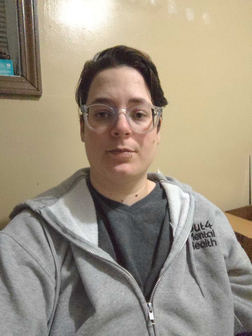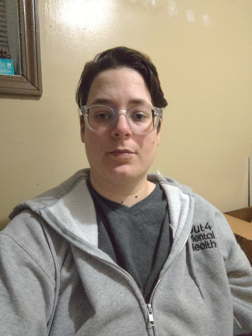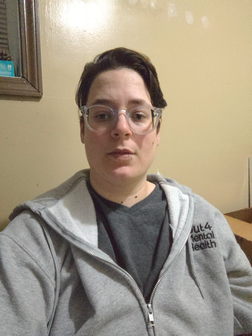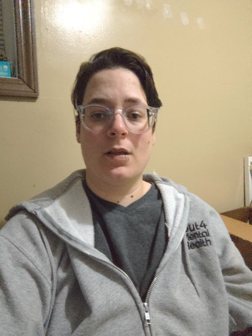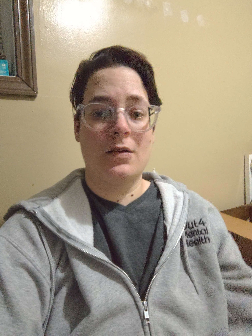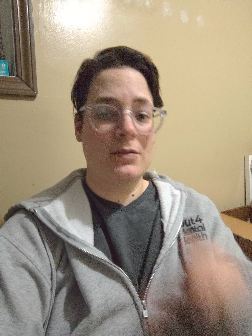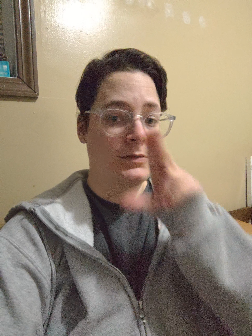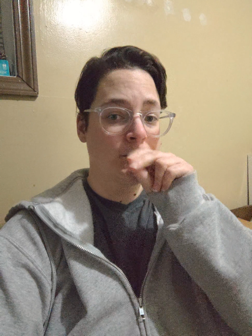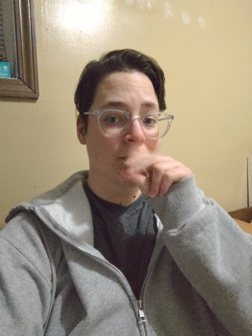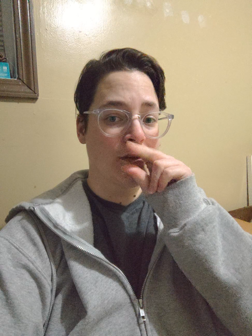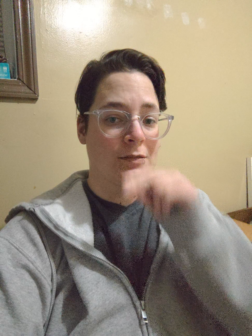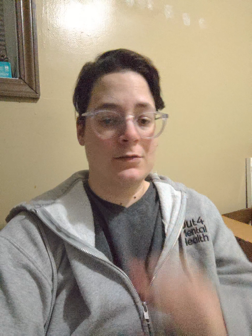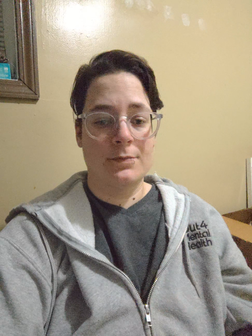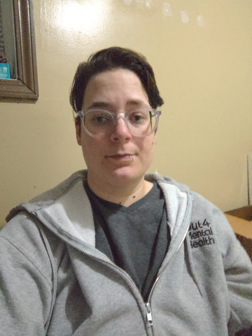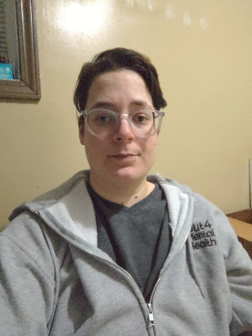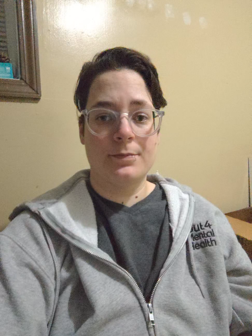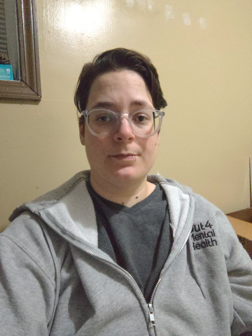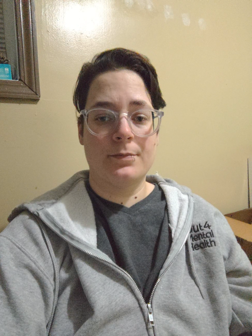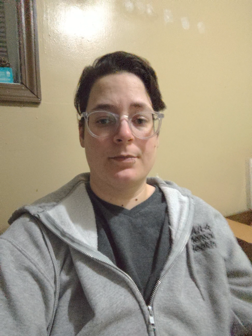duck